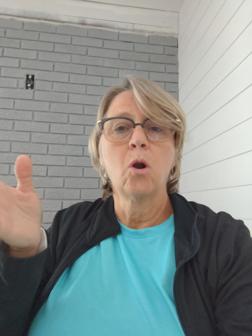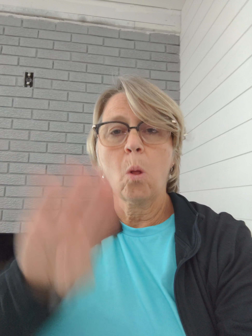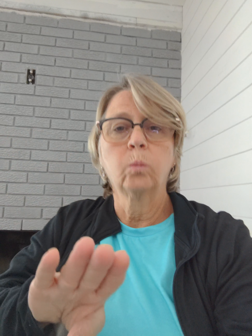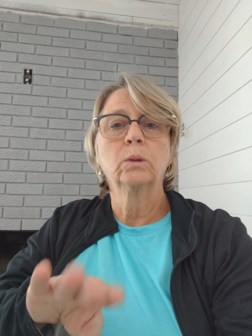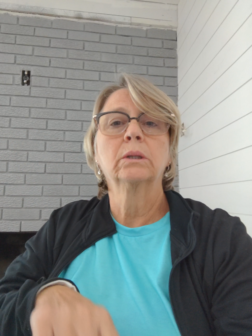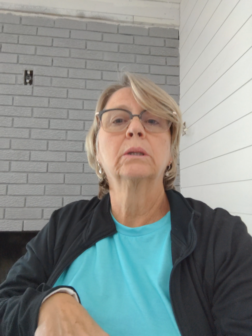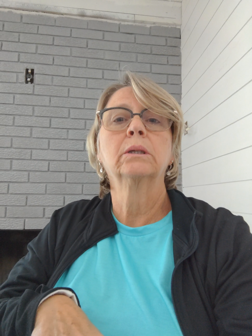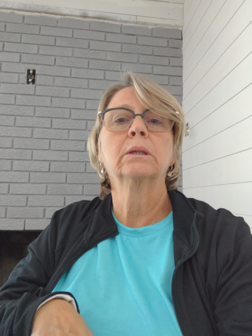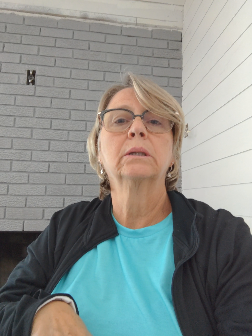close